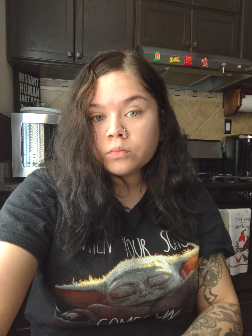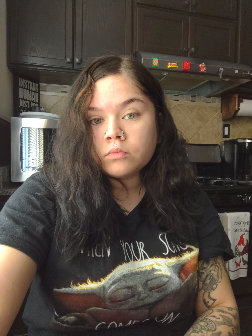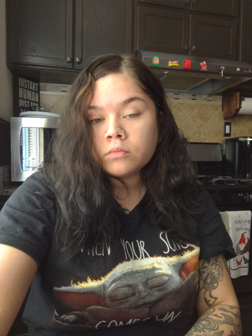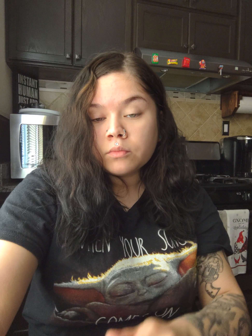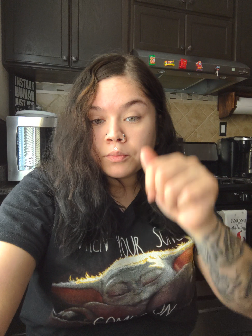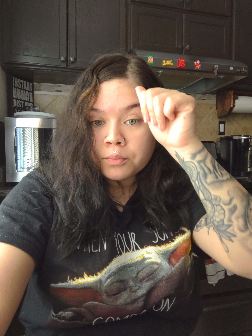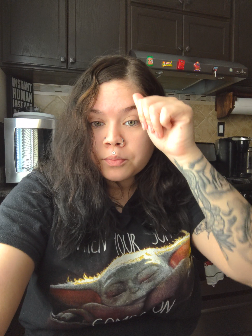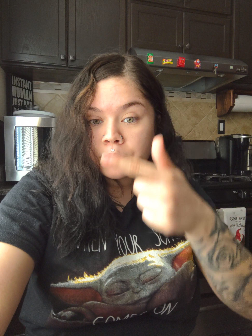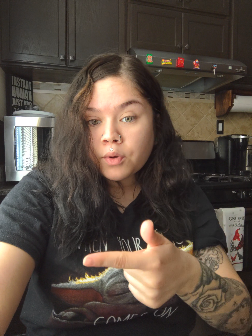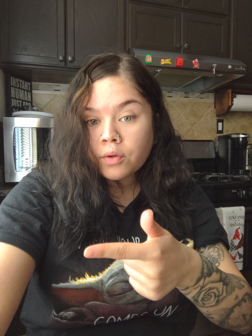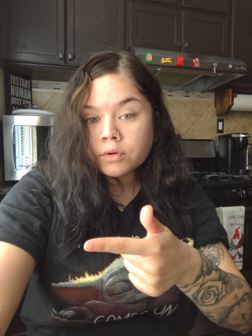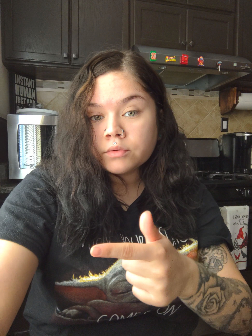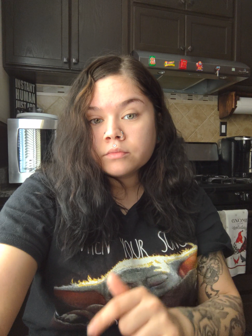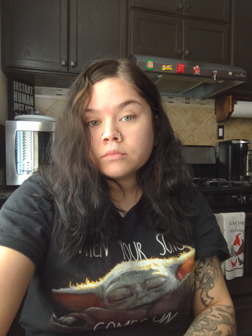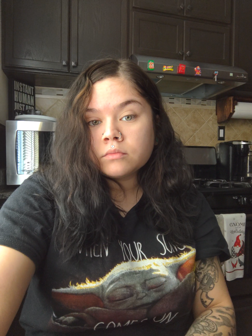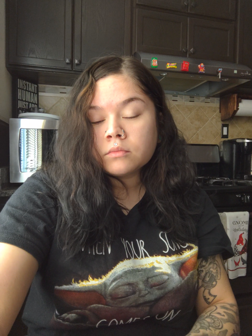brother